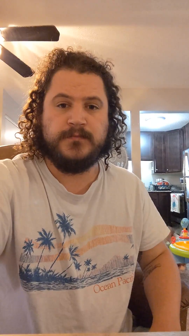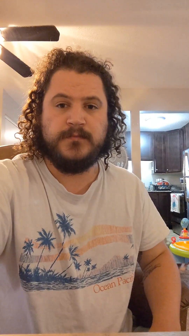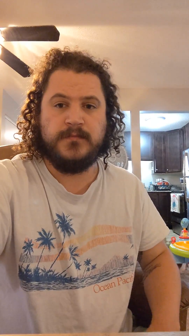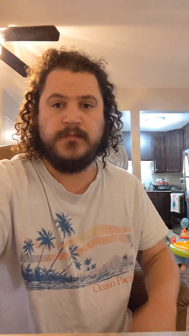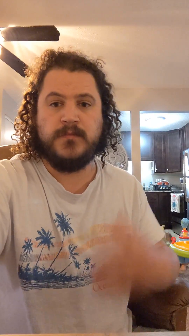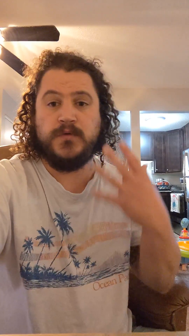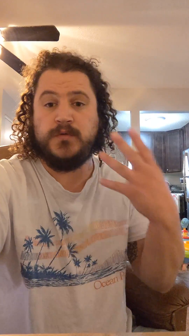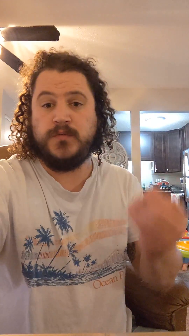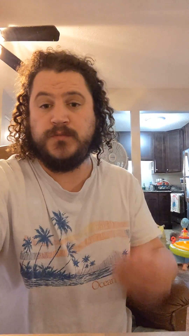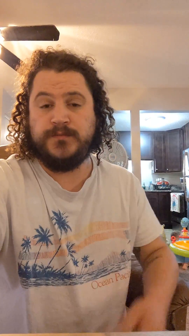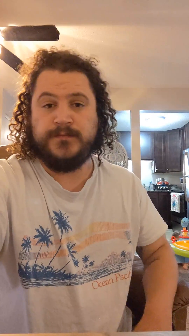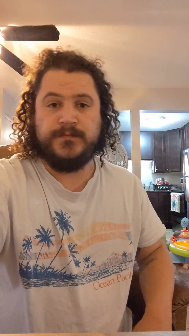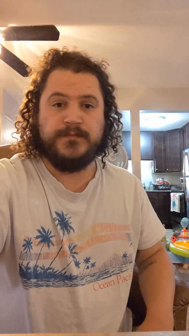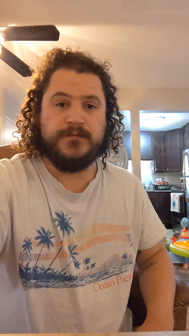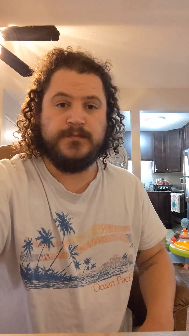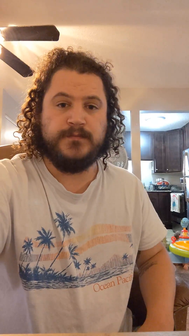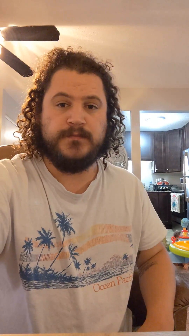got to